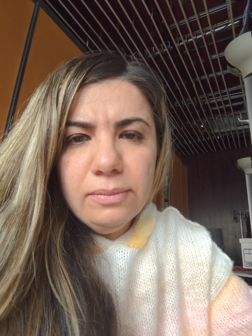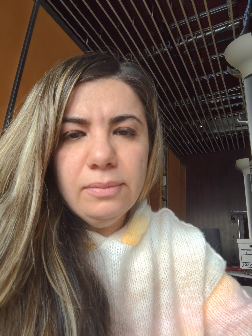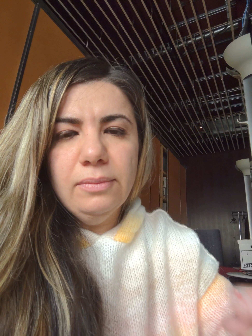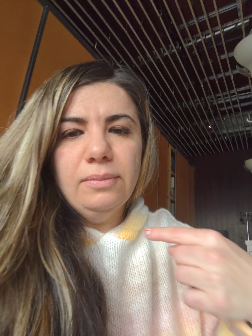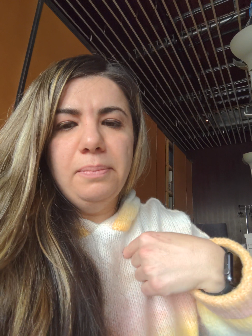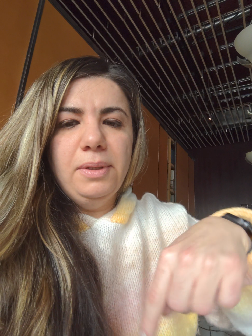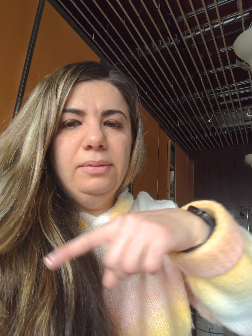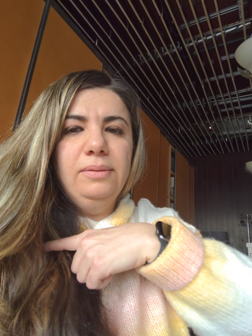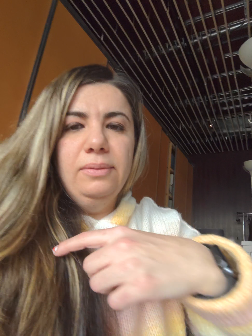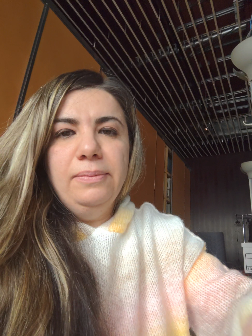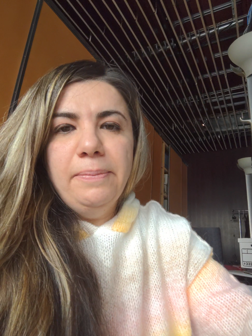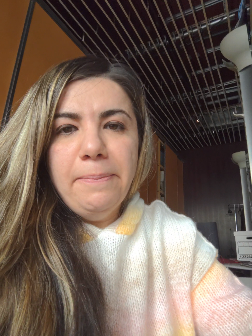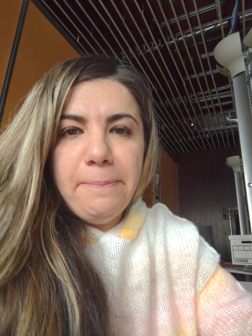we